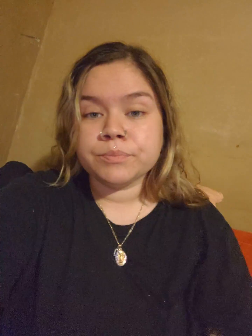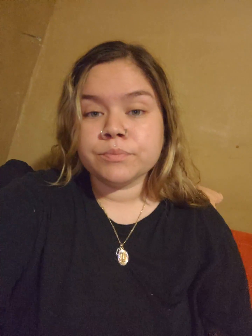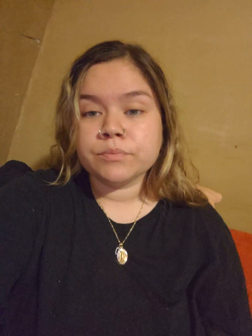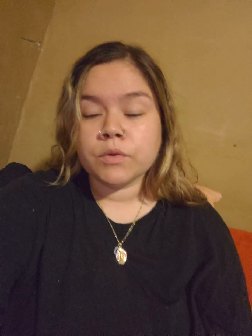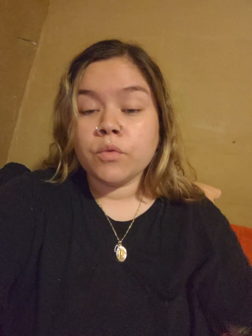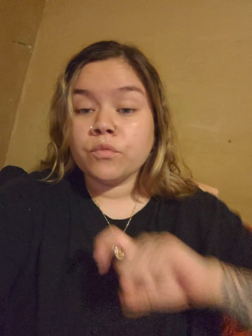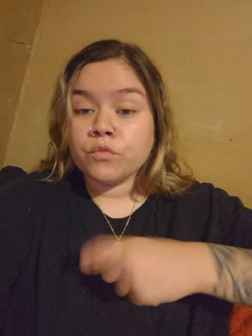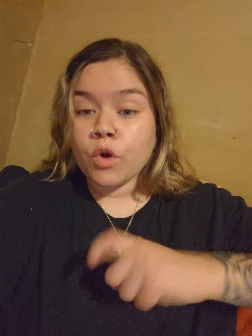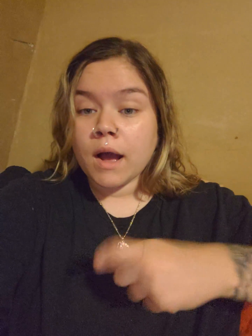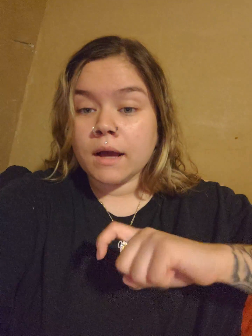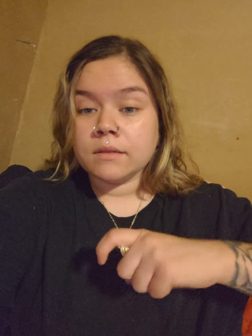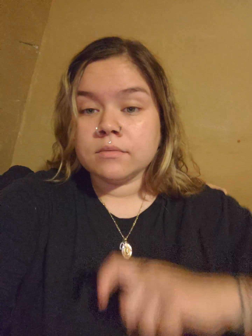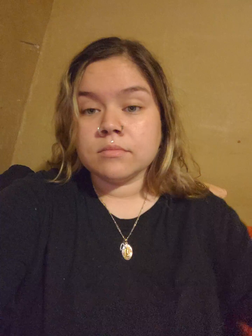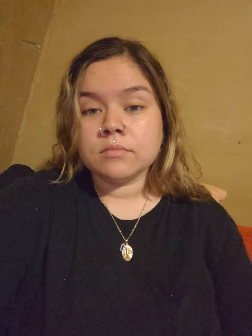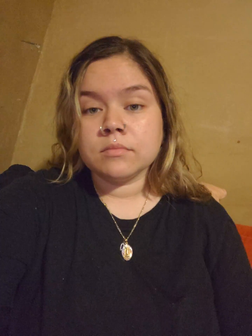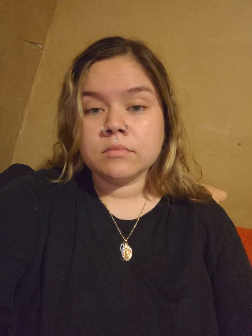friend